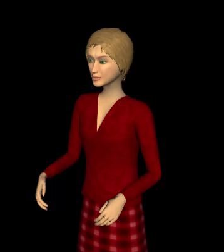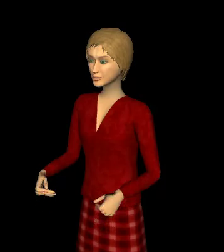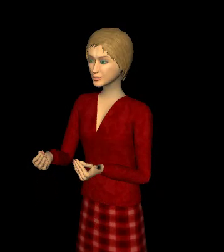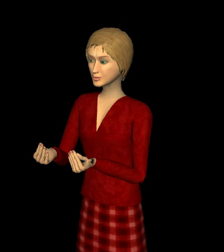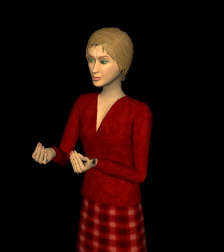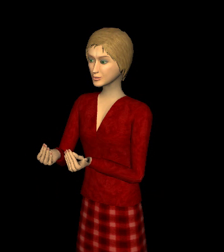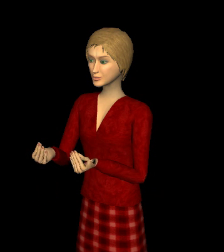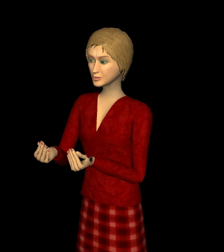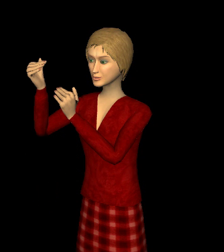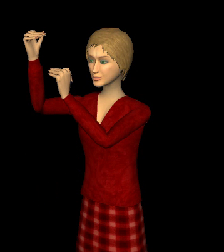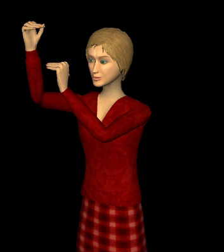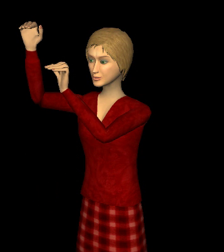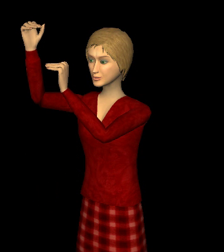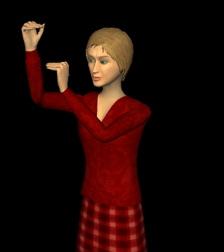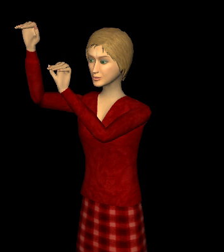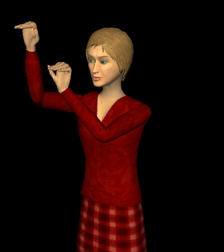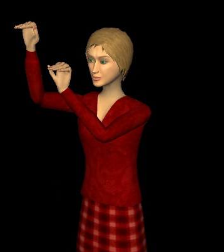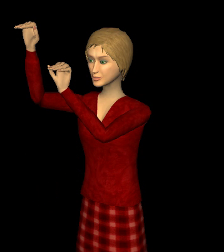أجنبي